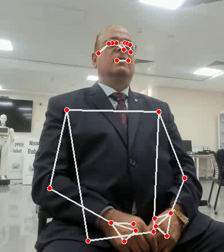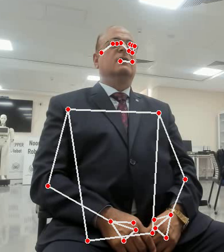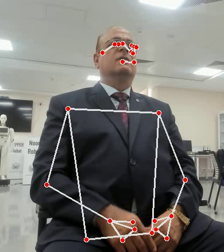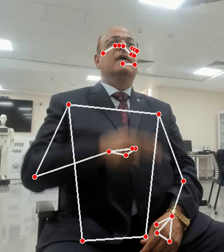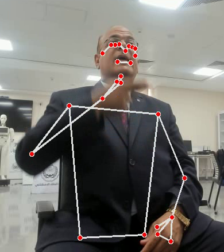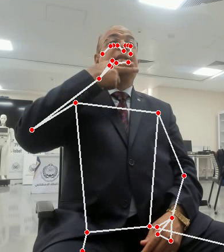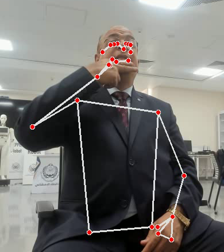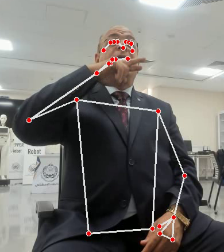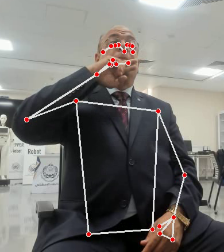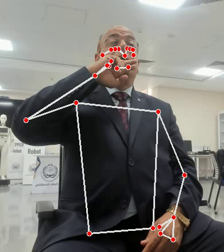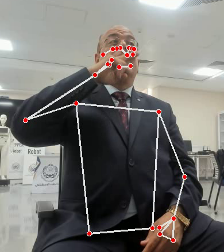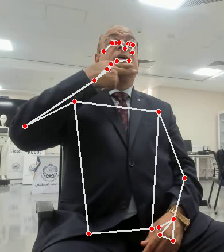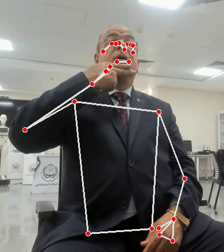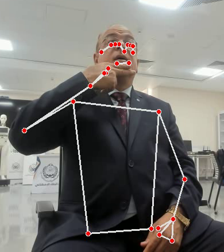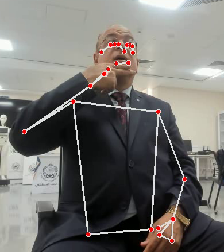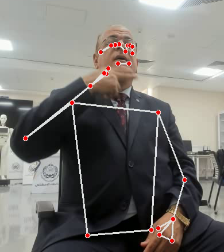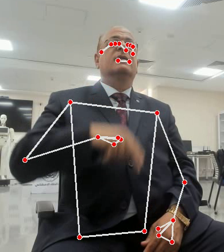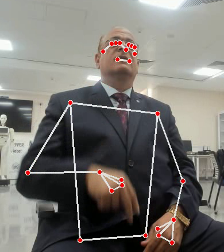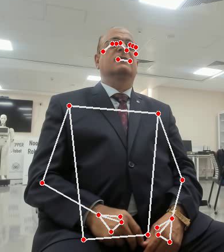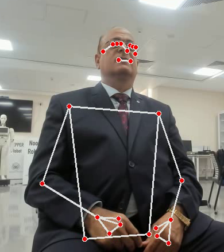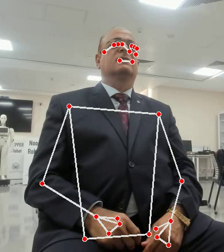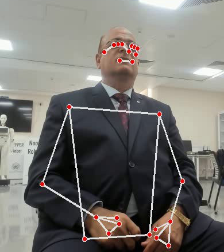kdab